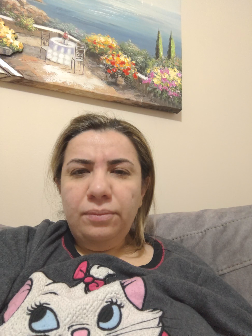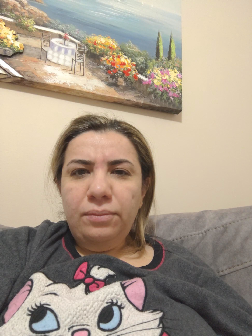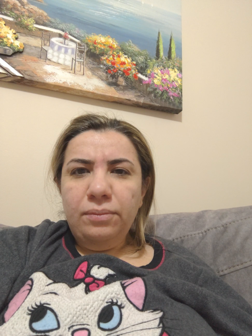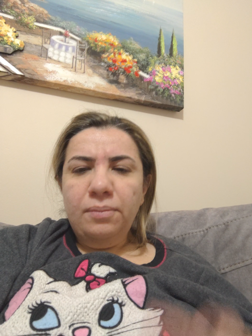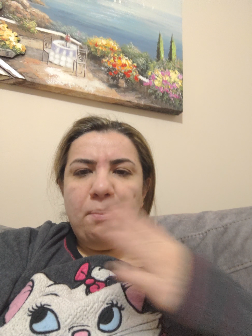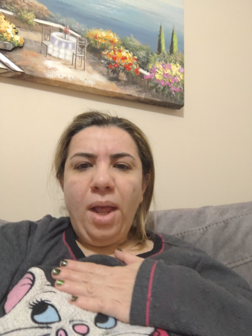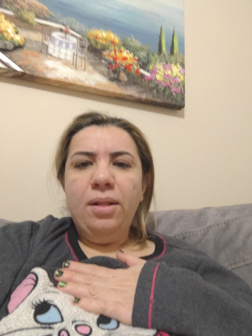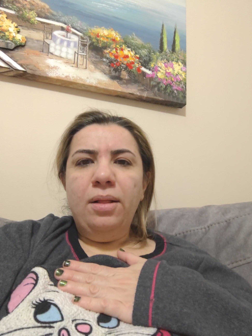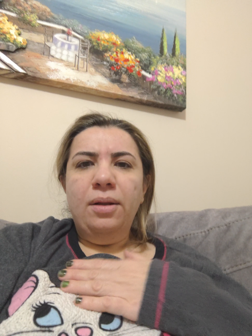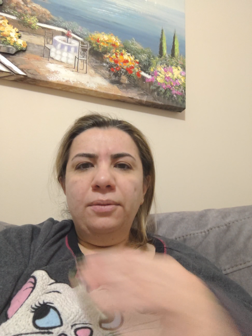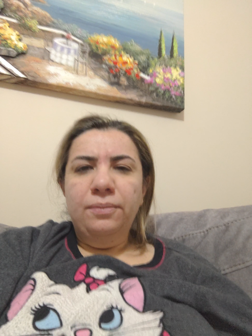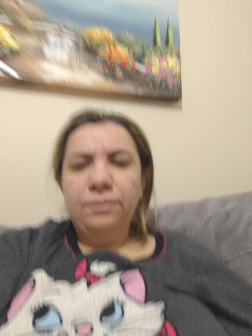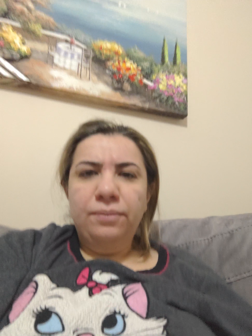my